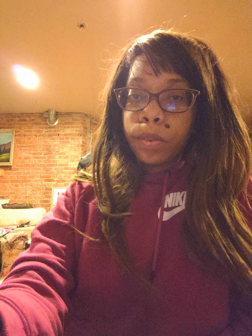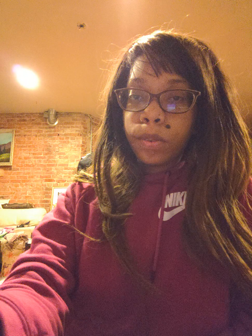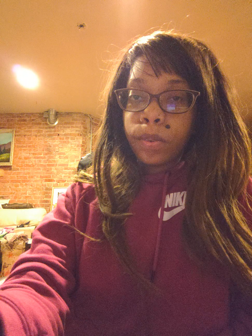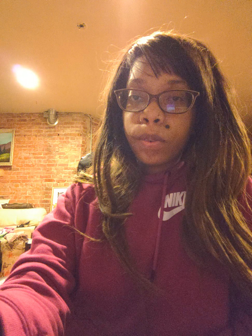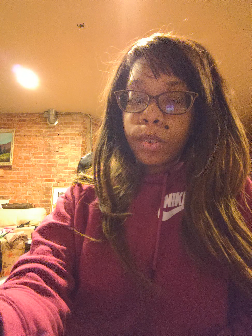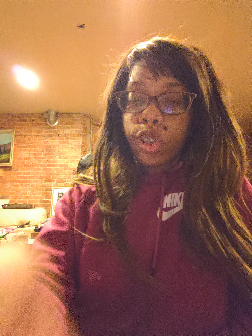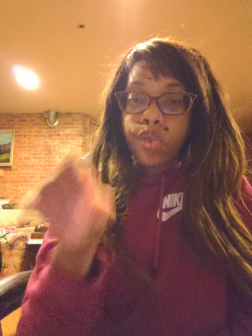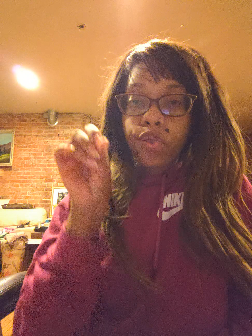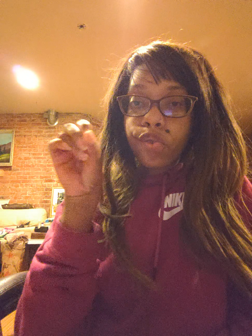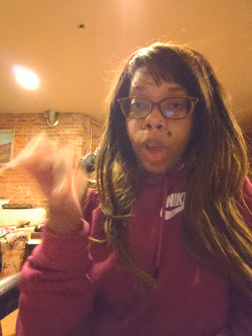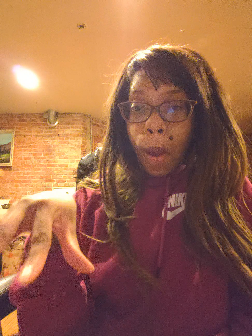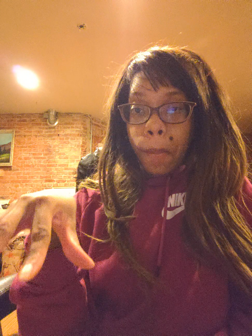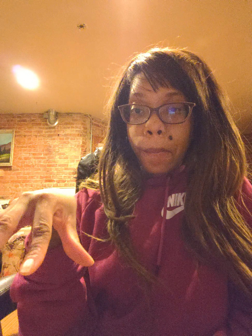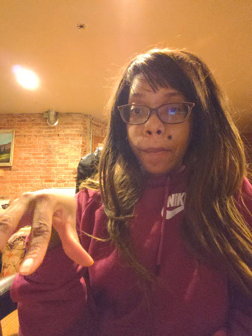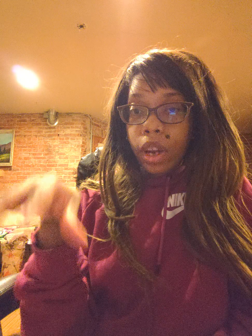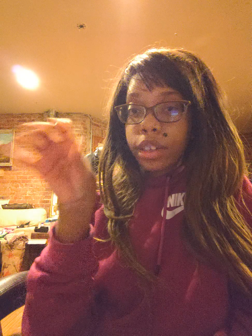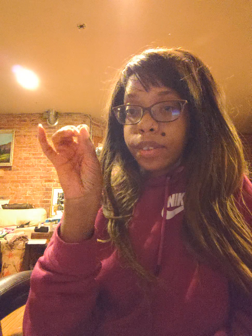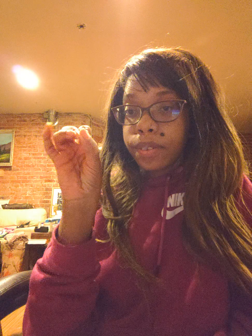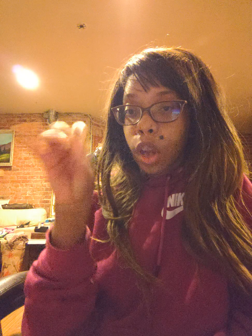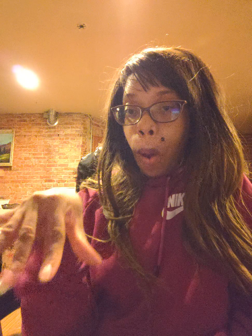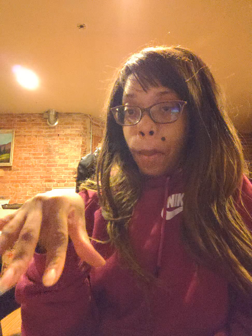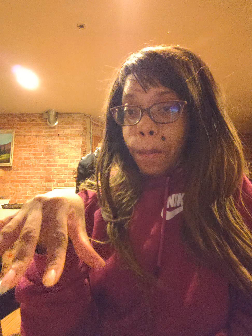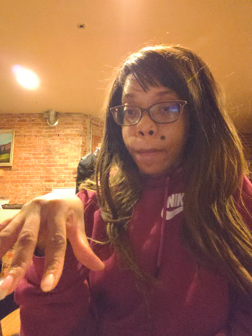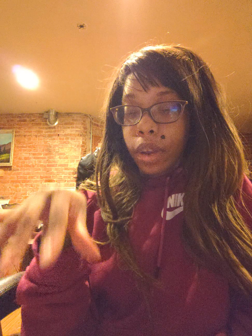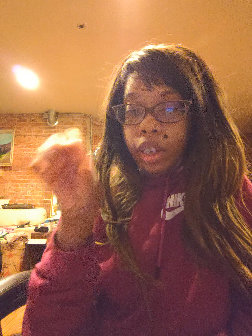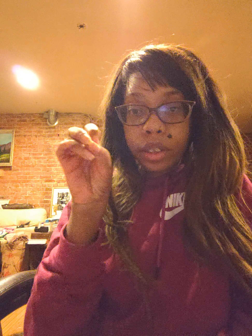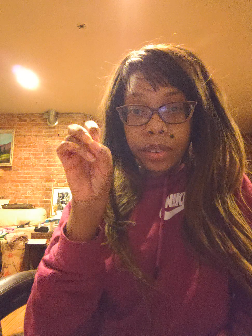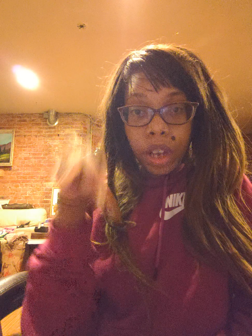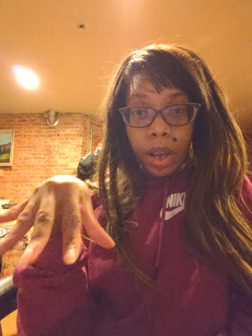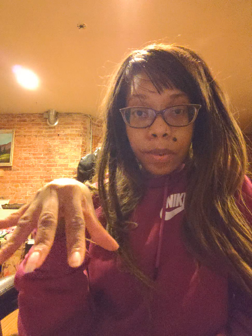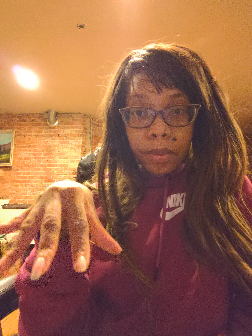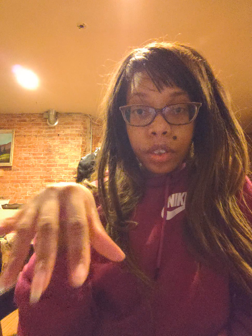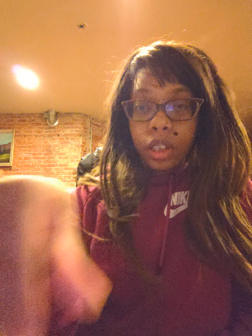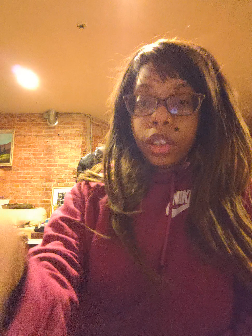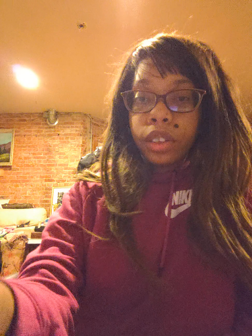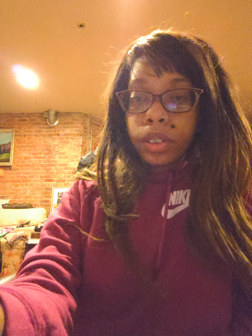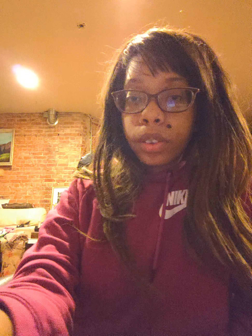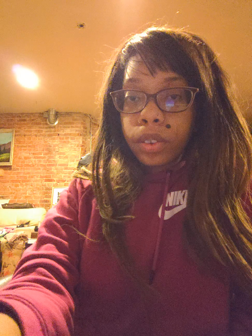drop